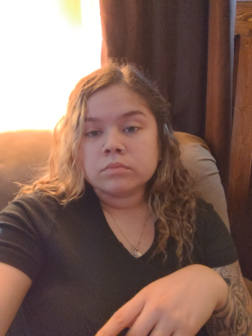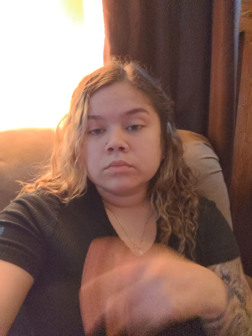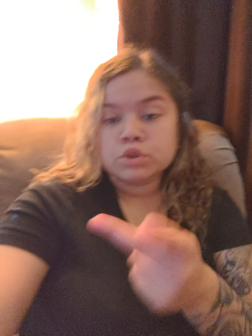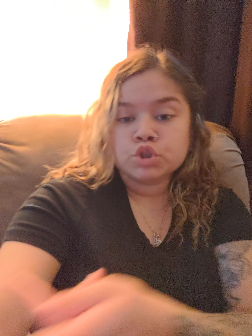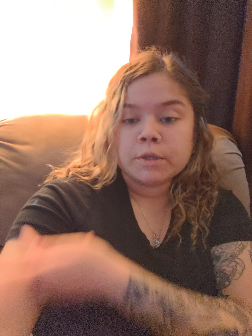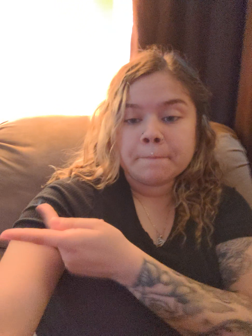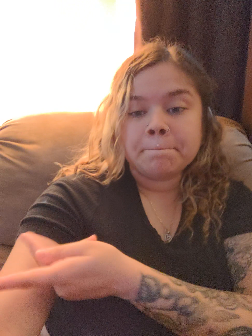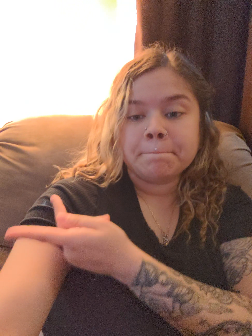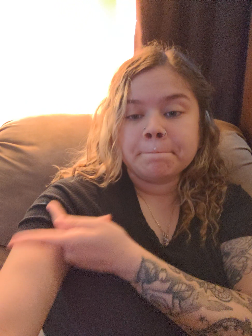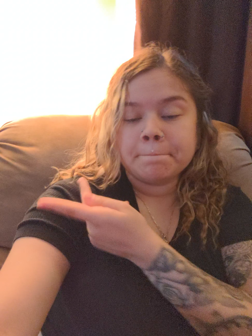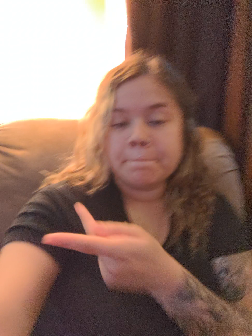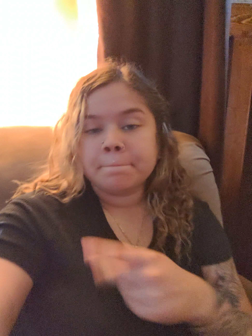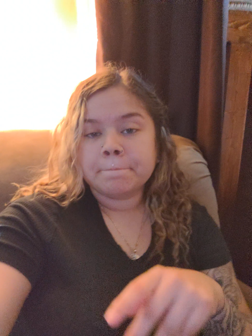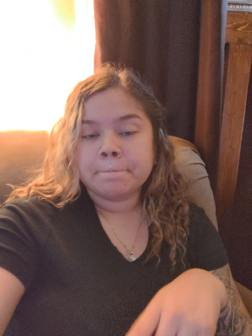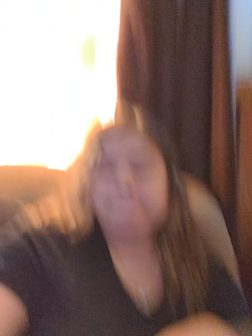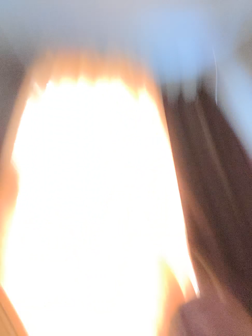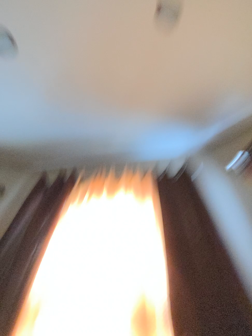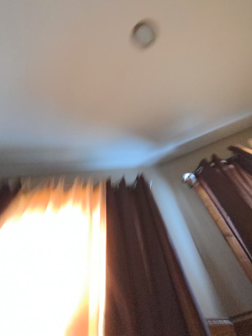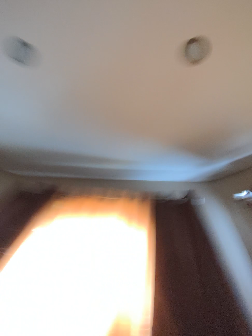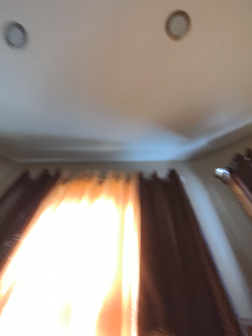sheep